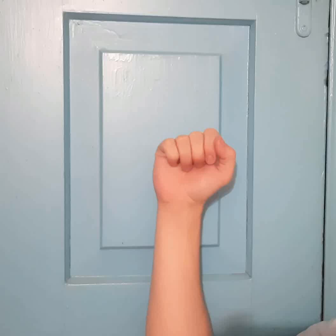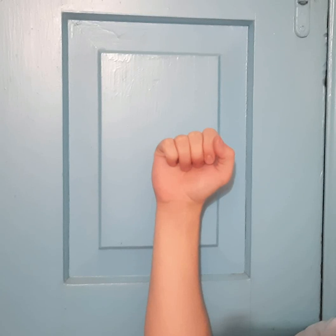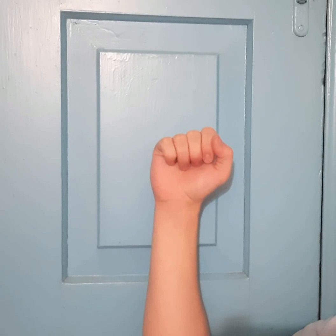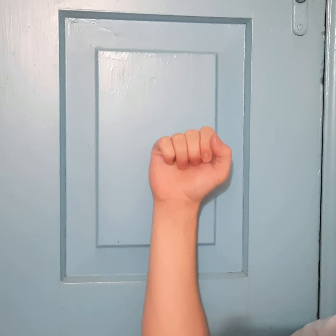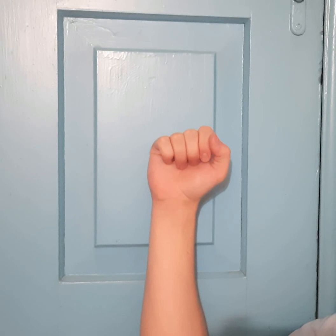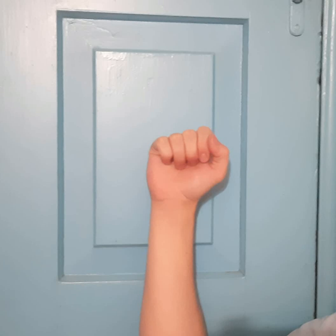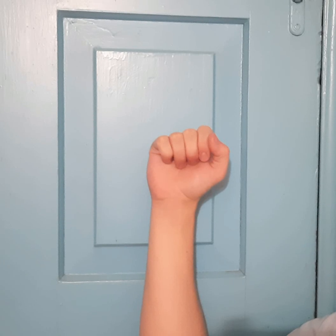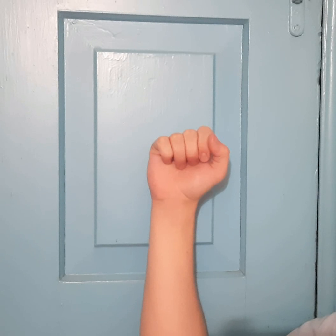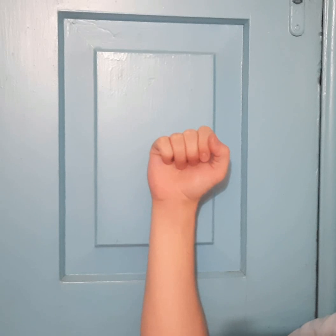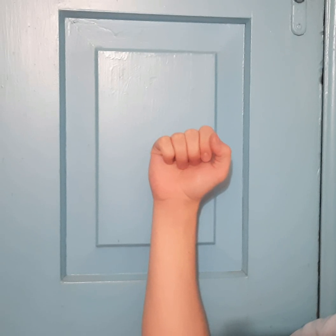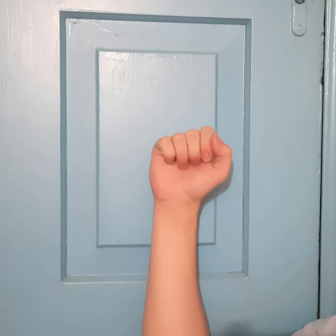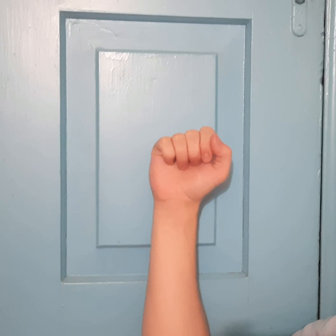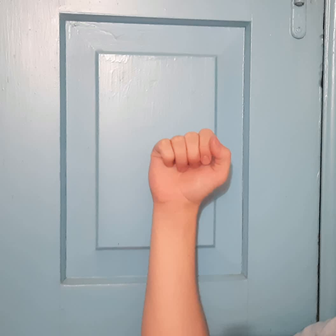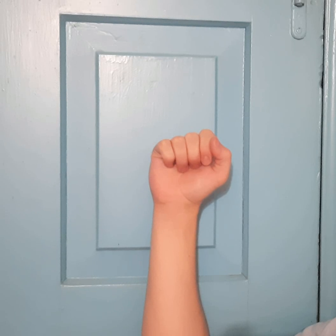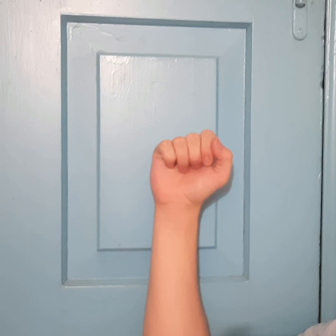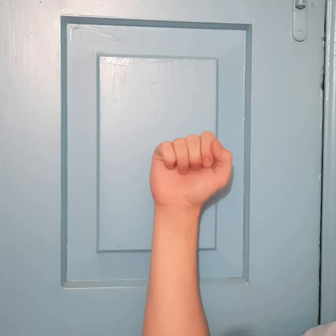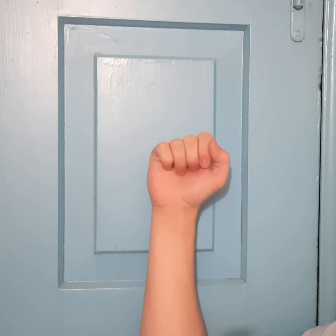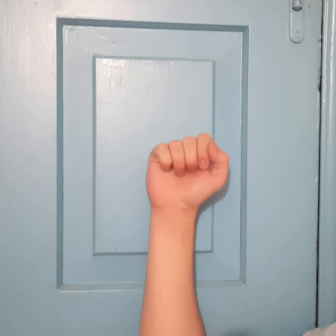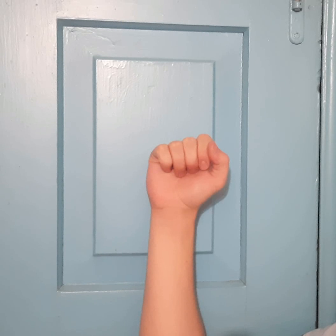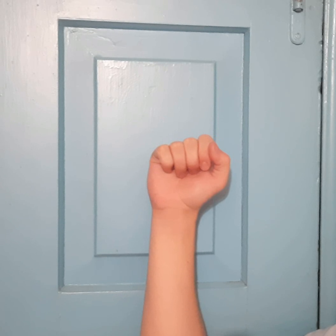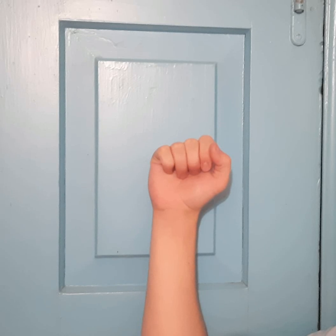А